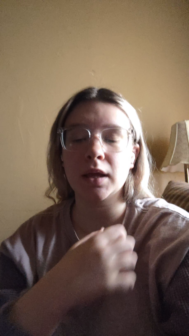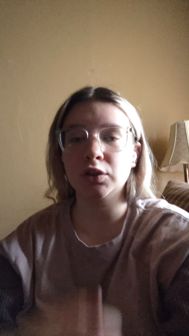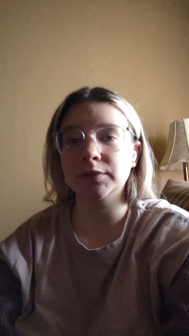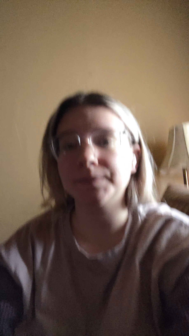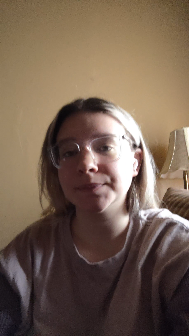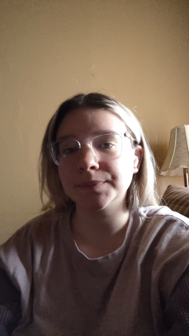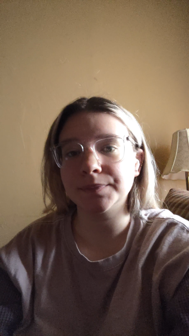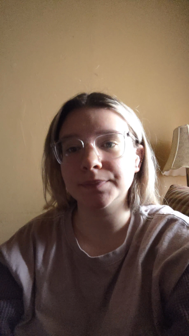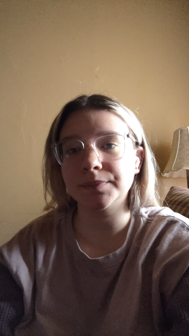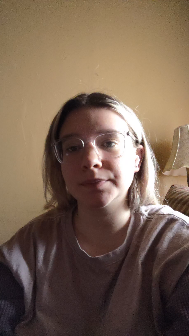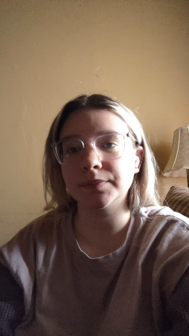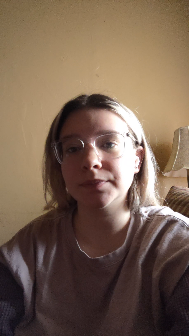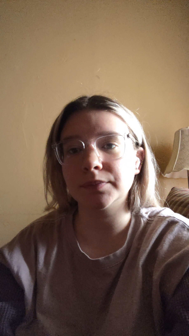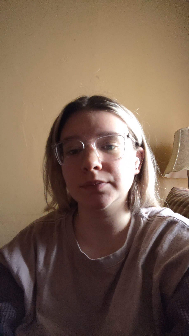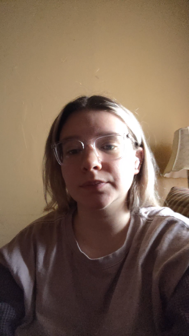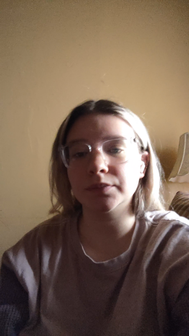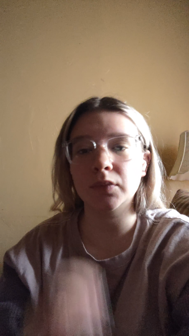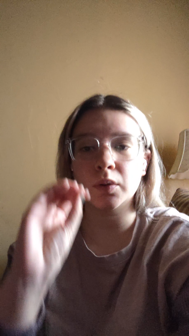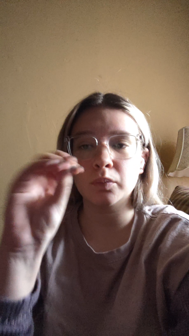put